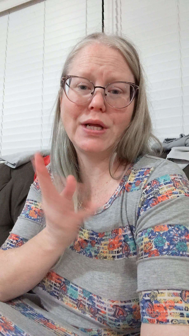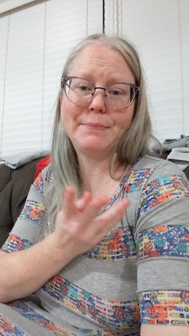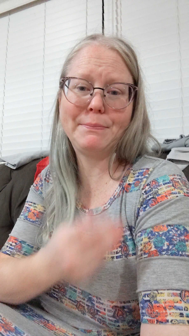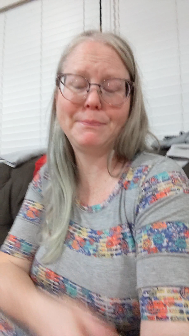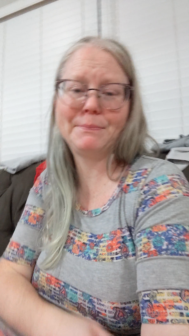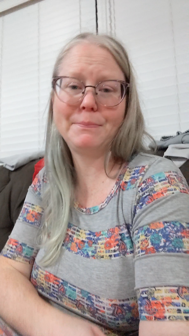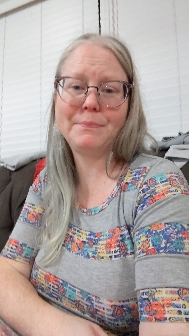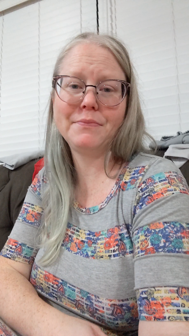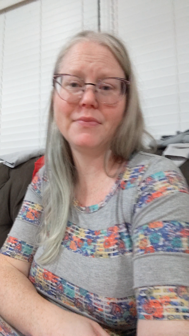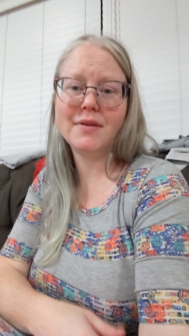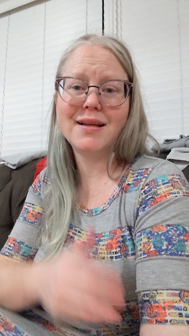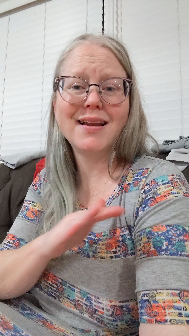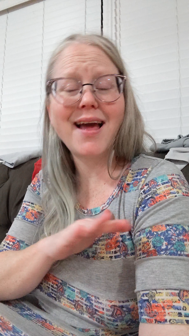nice